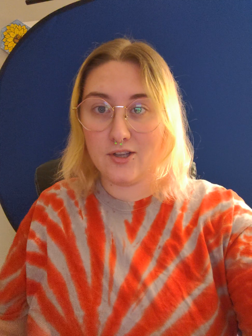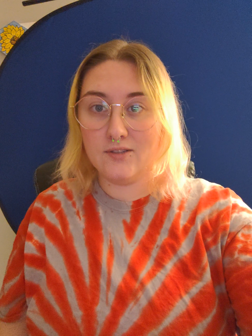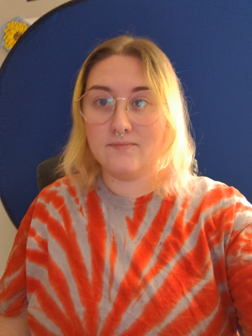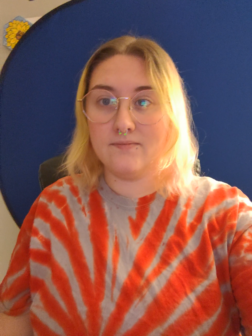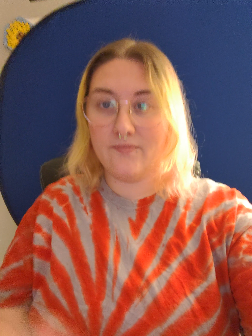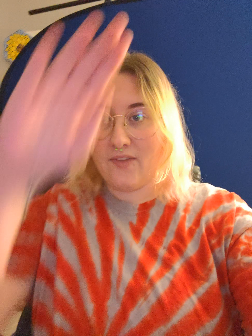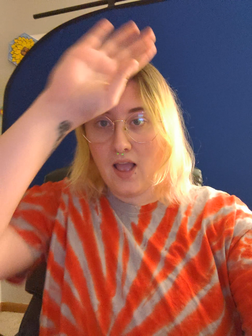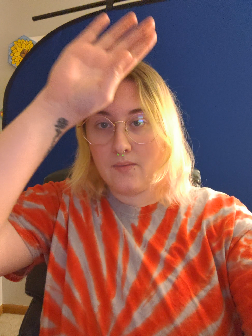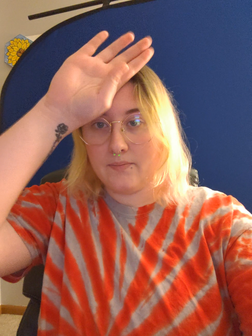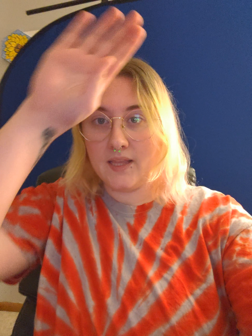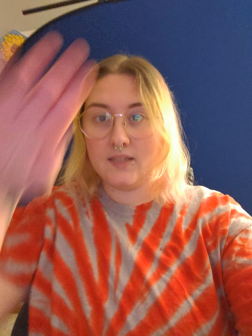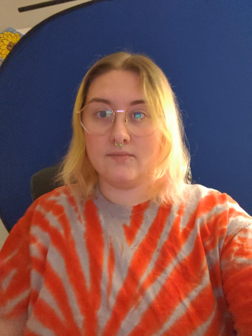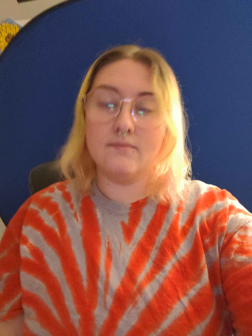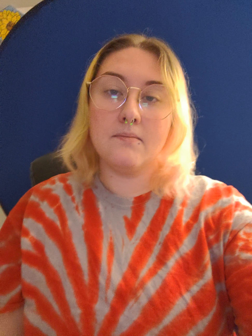fireman